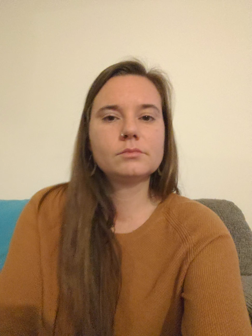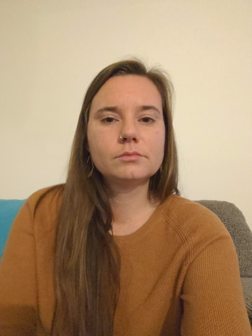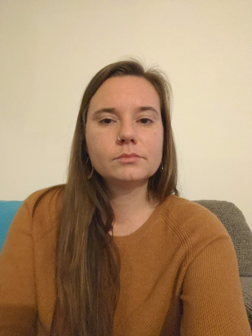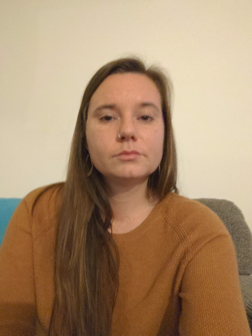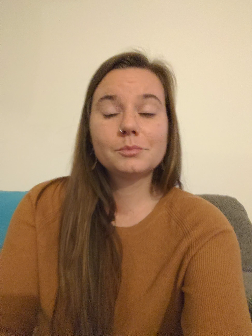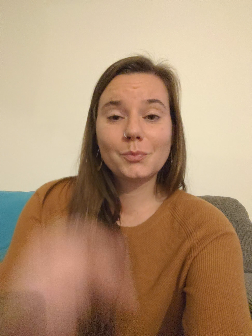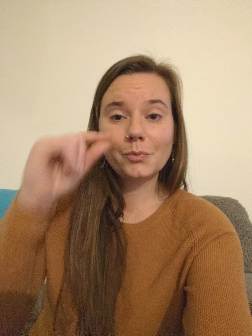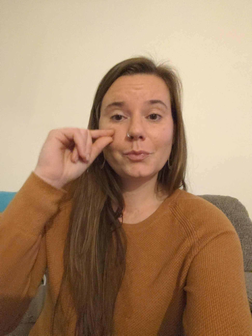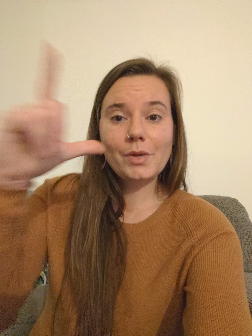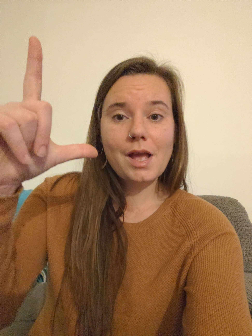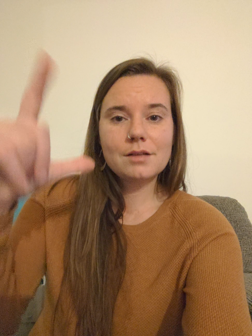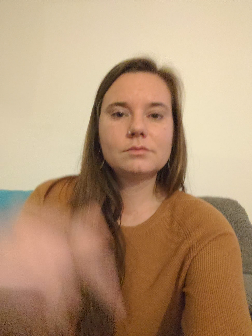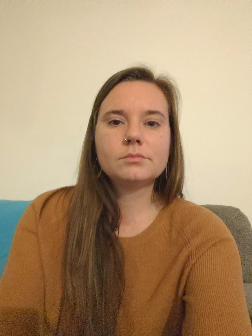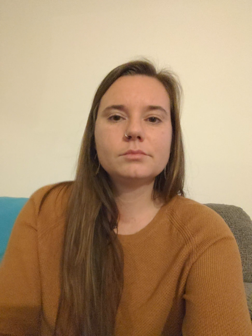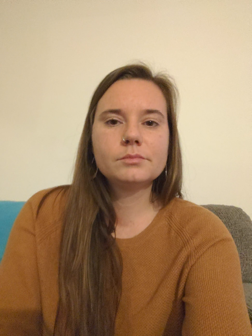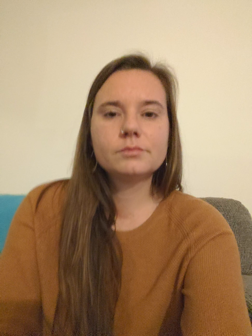awake